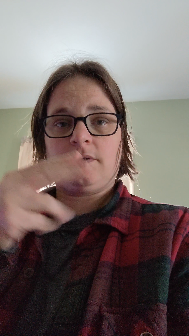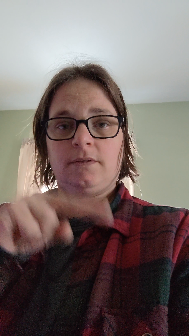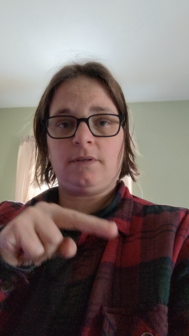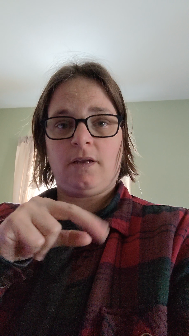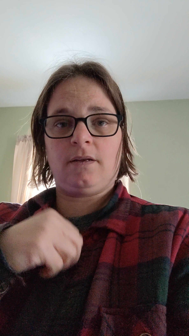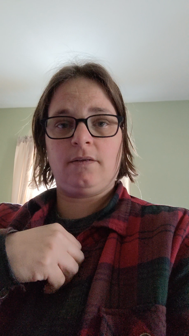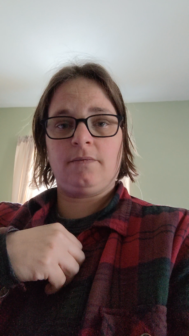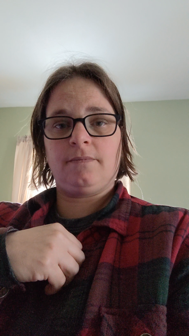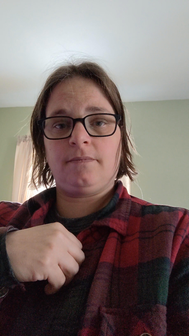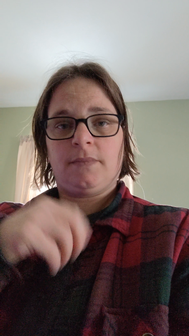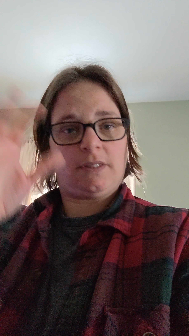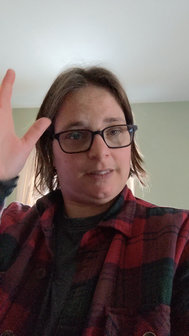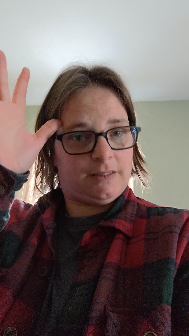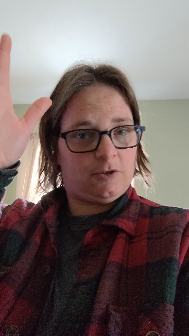deer